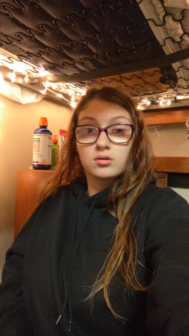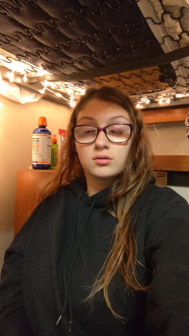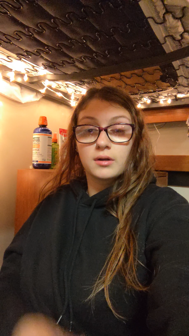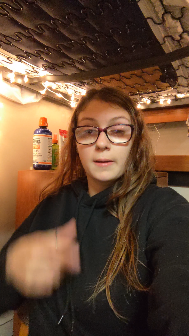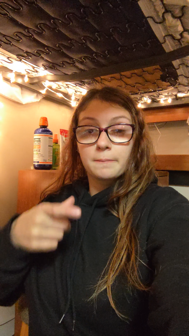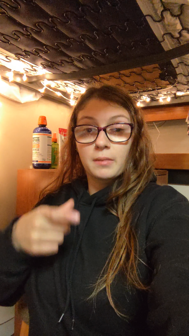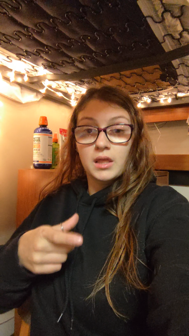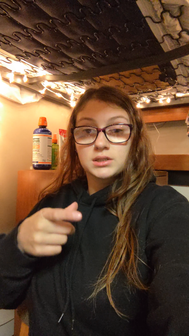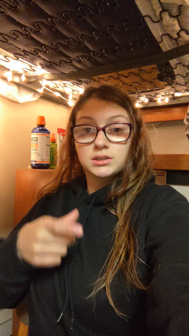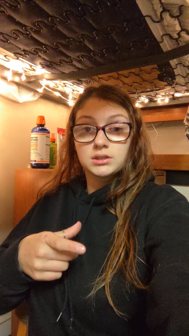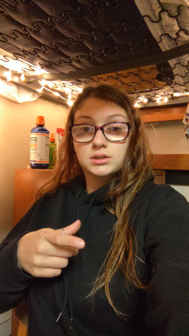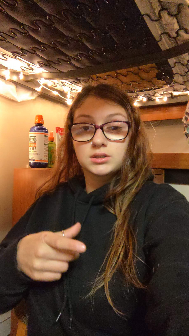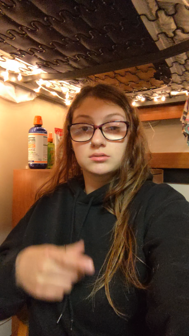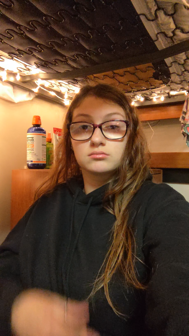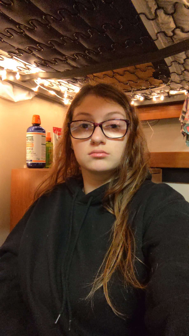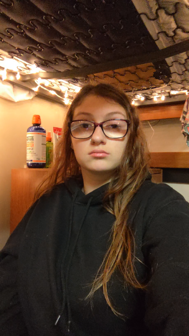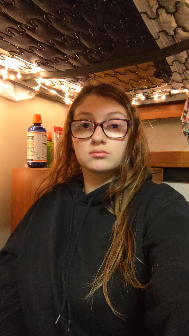plate